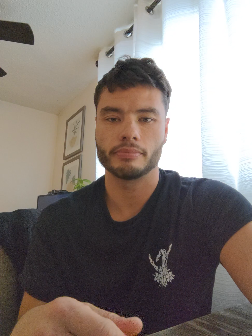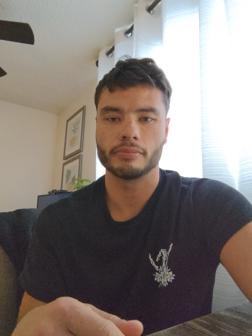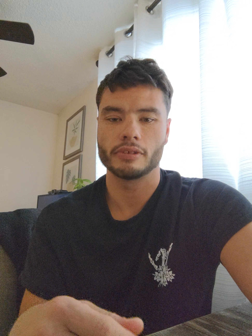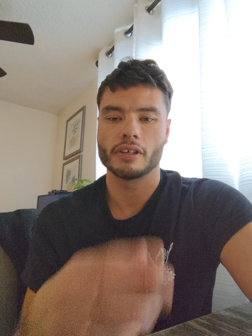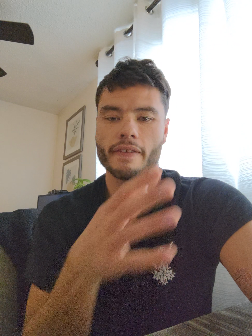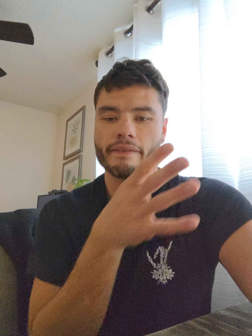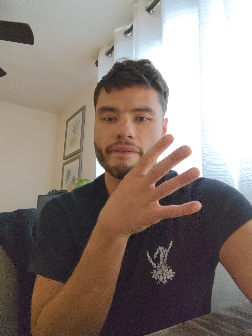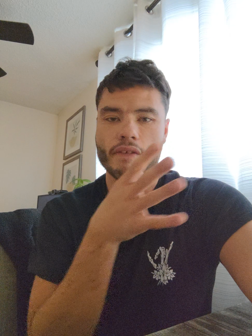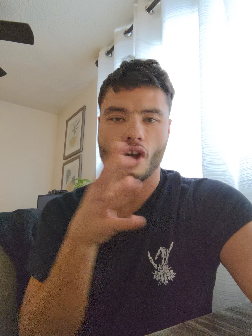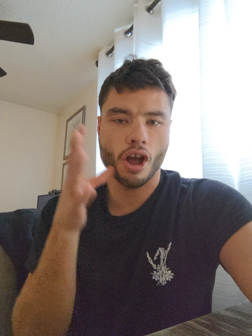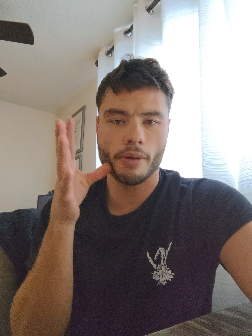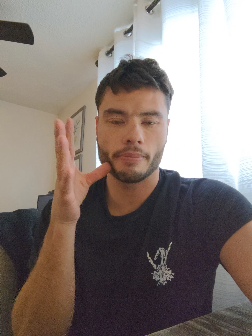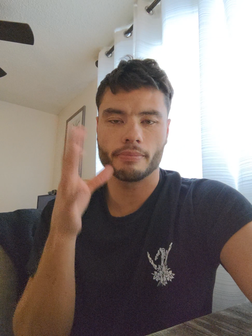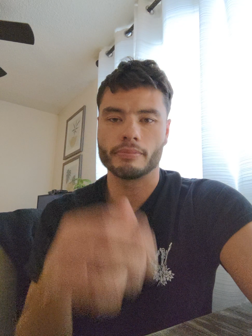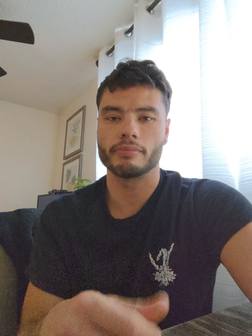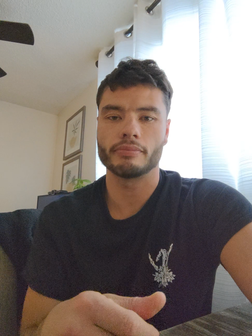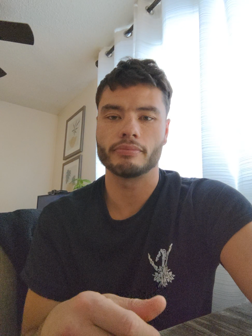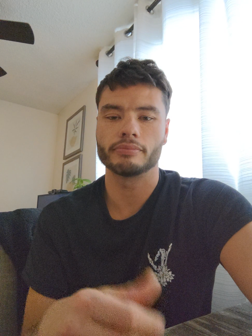farm